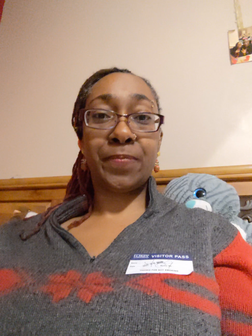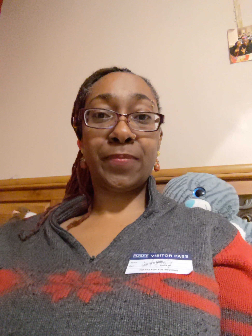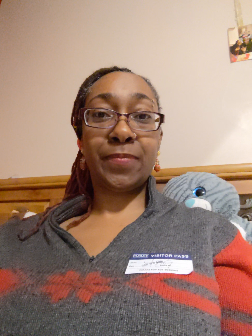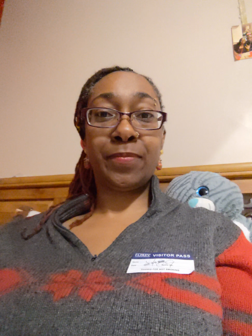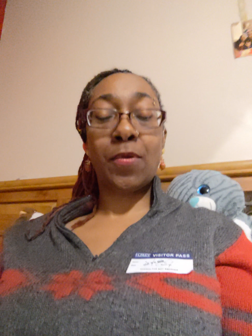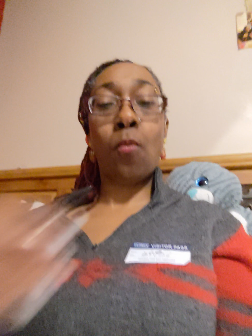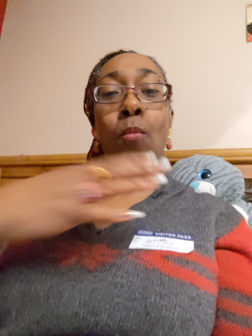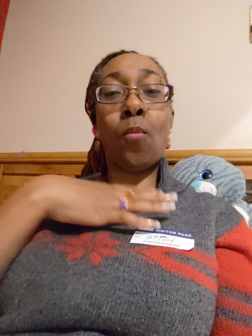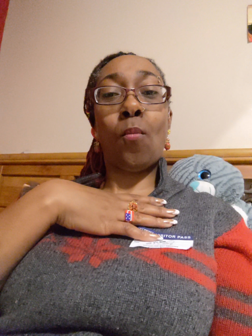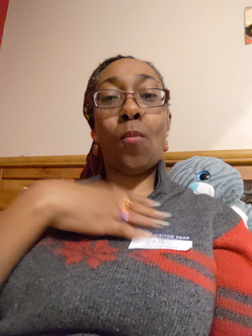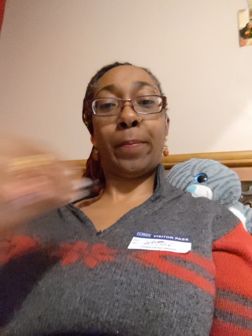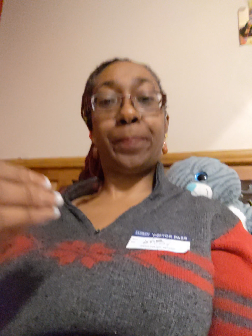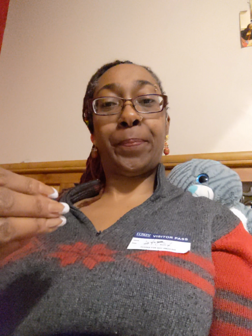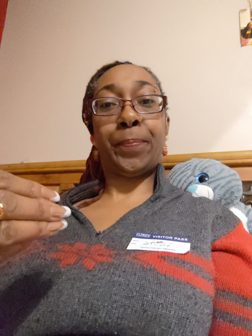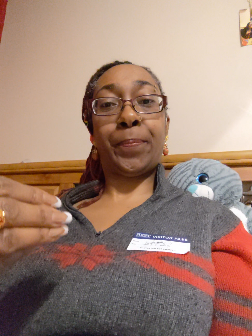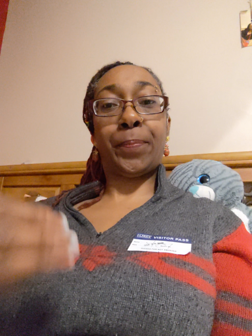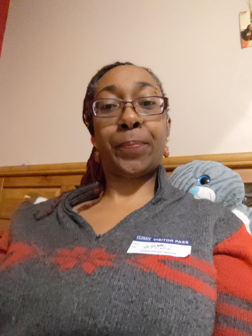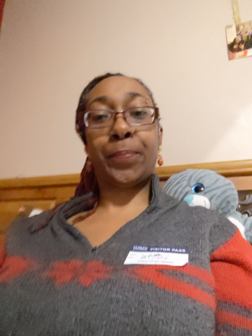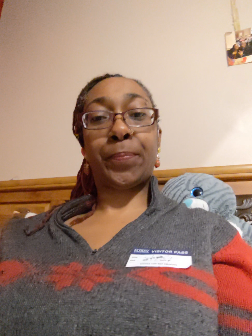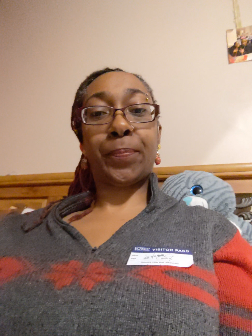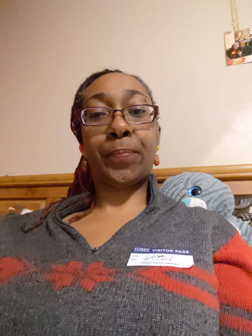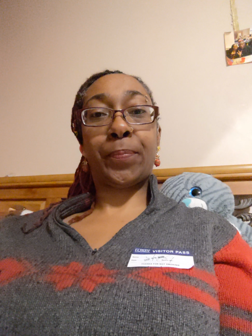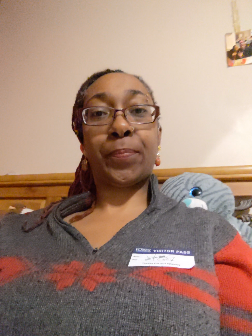white